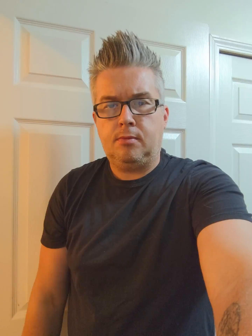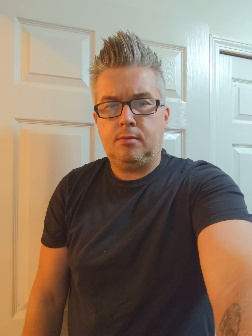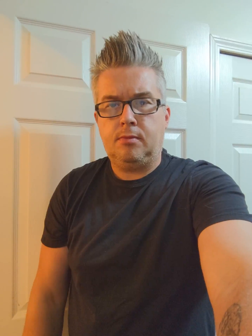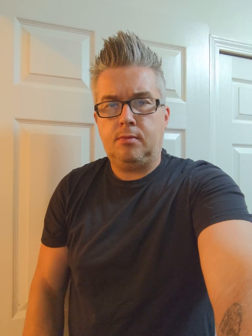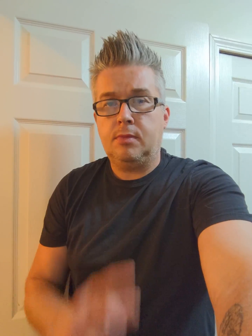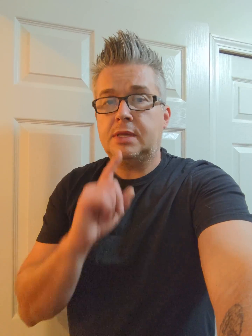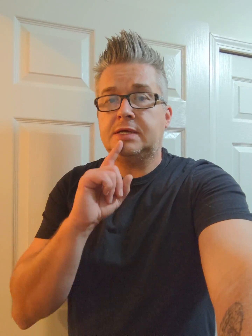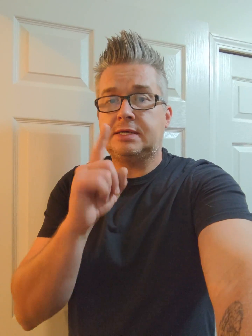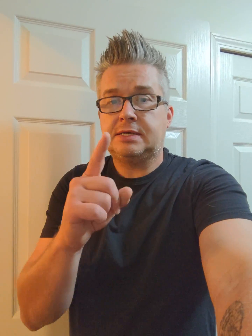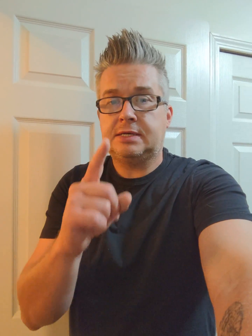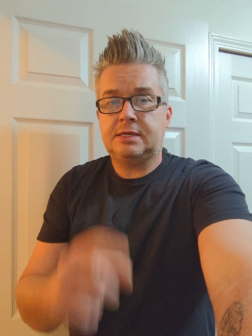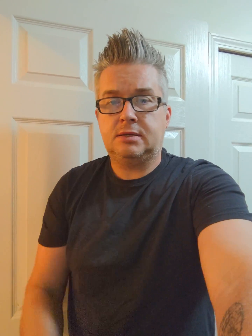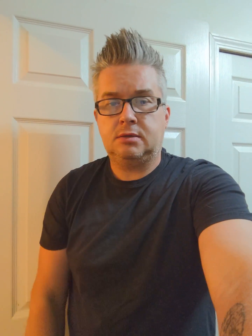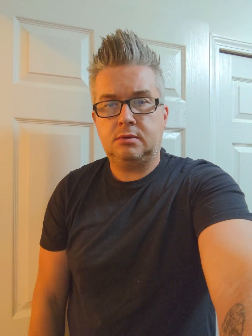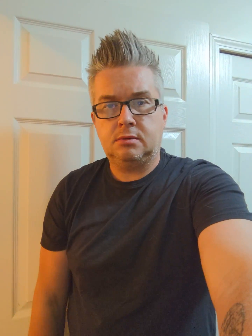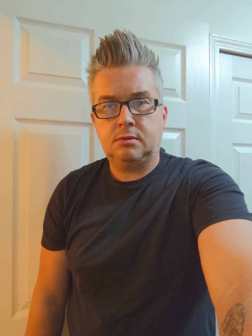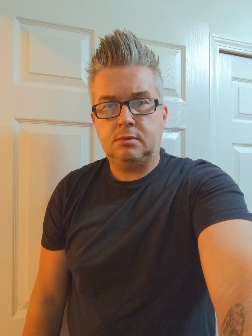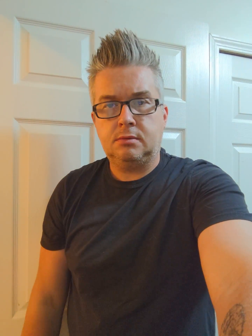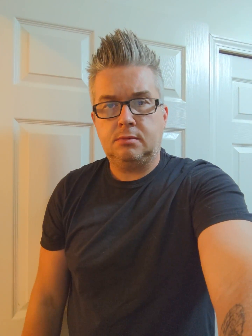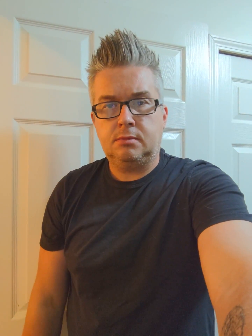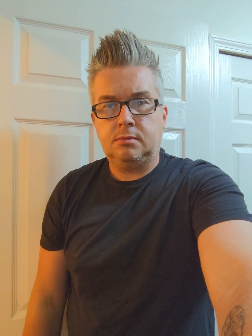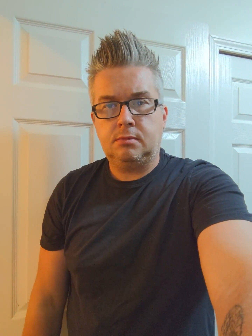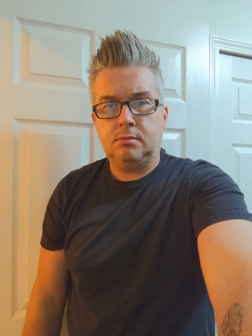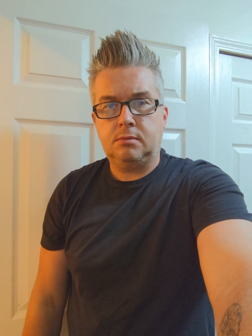is